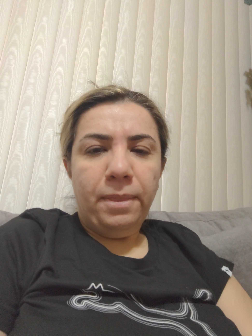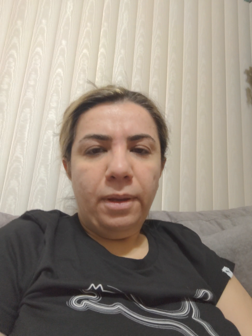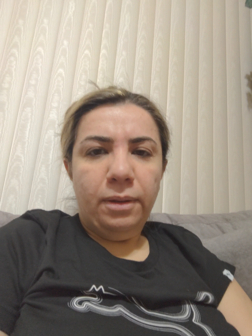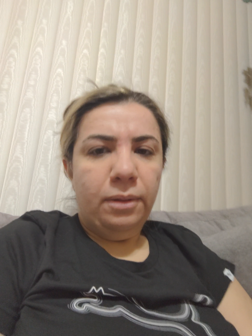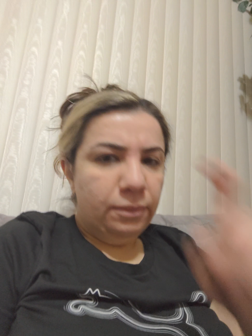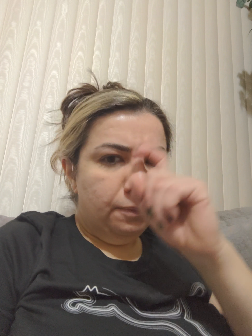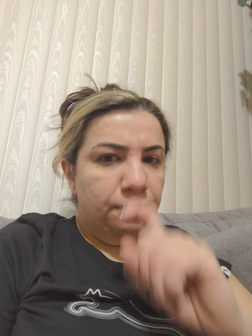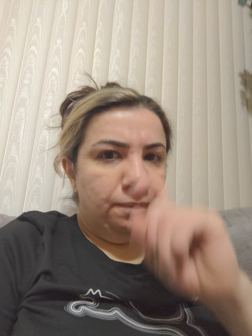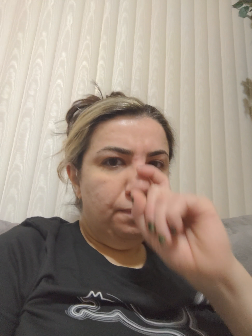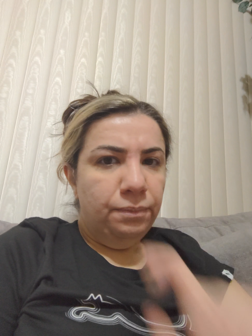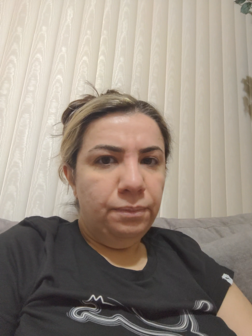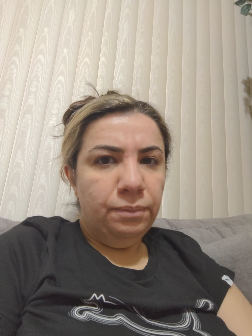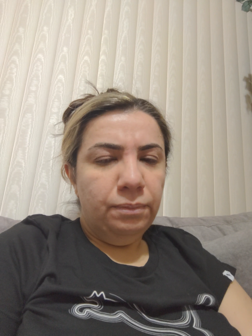doll